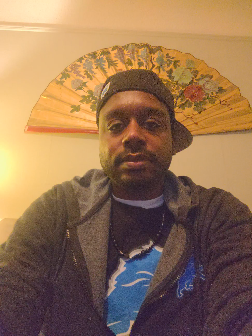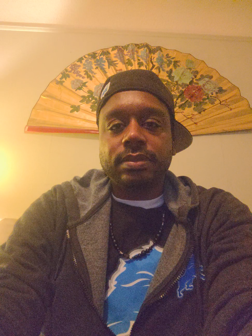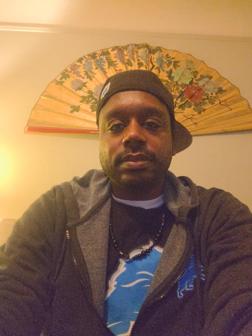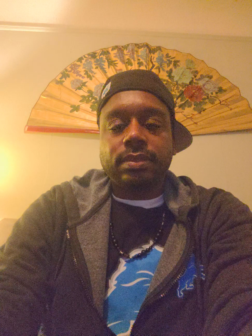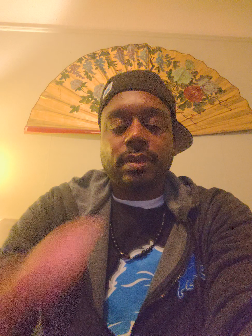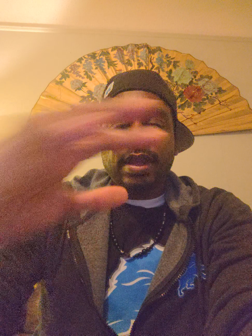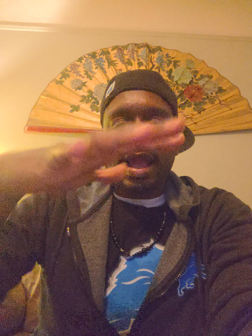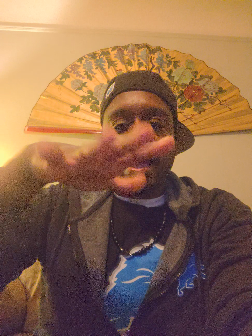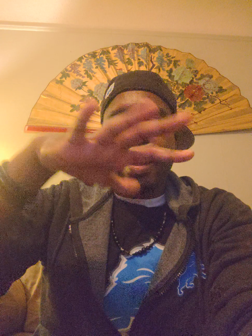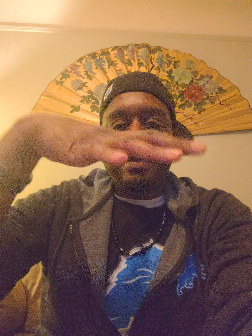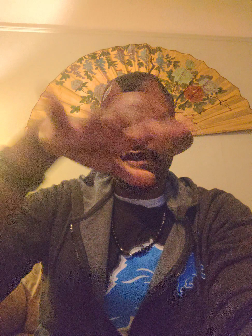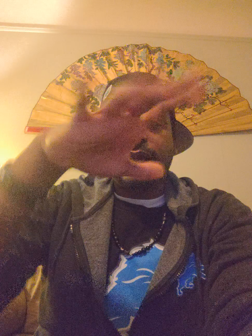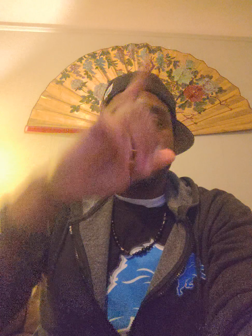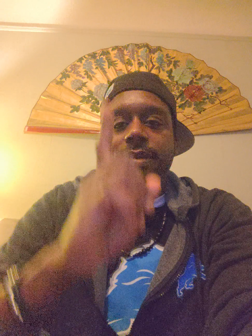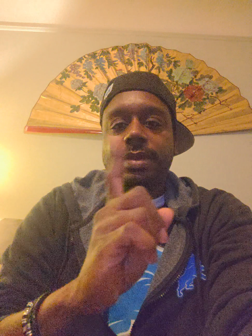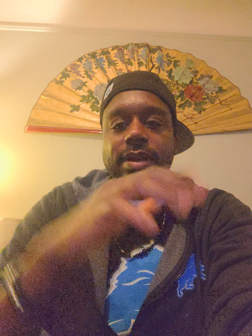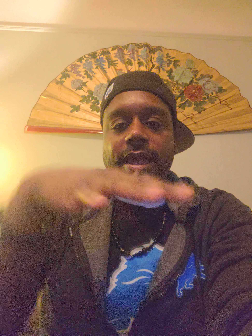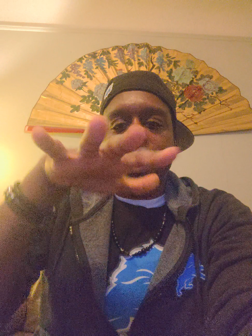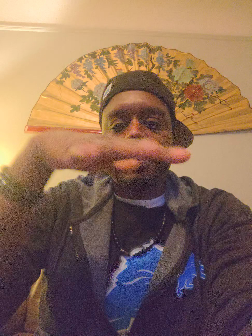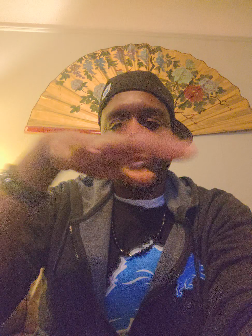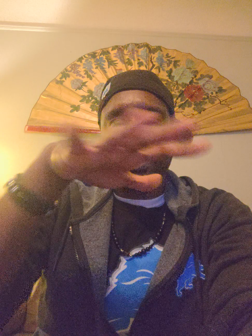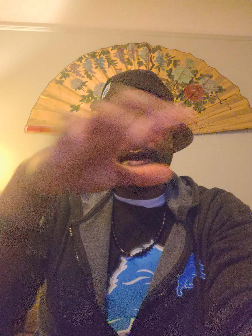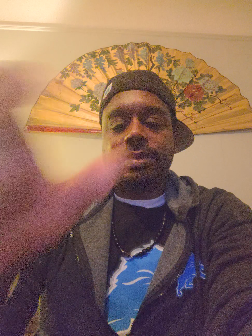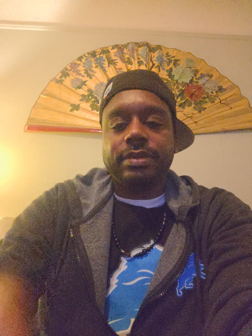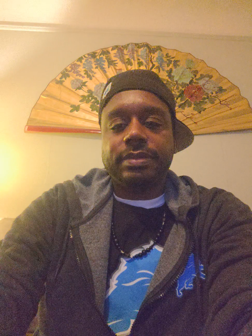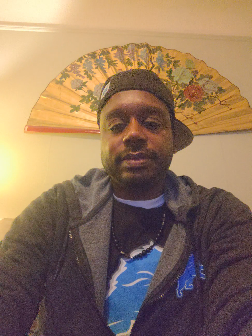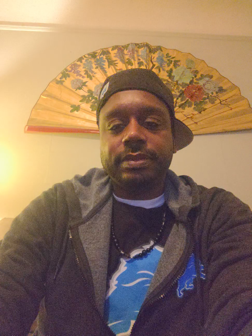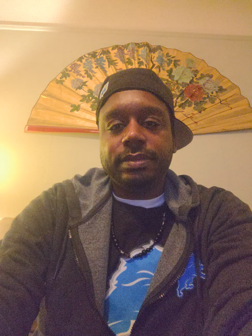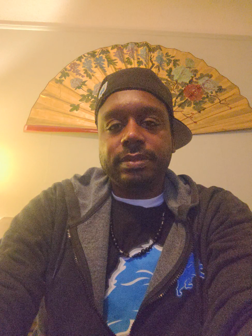helicopter